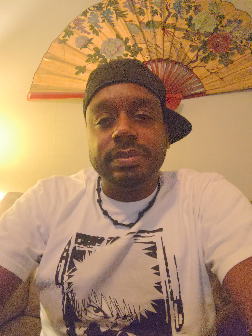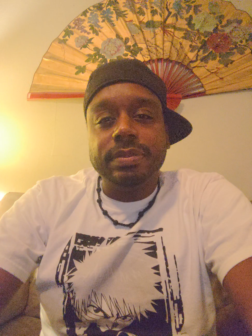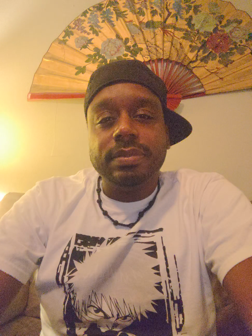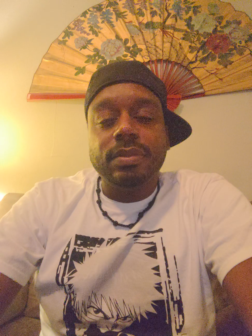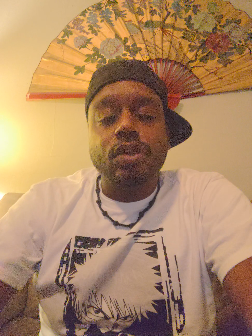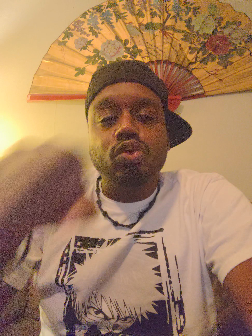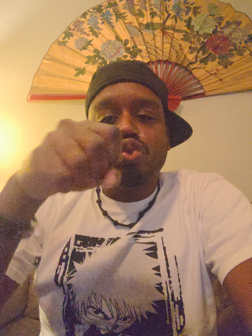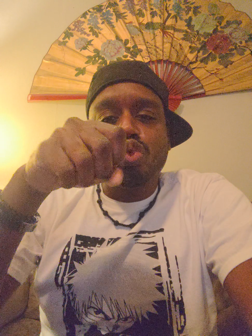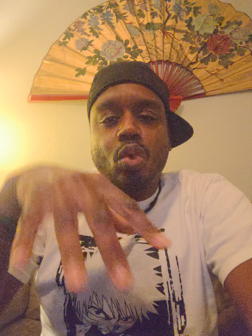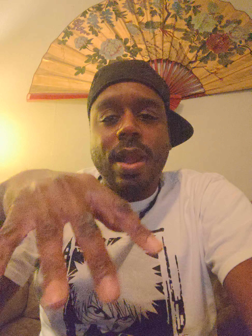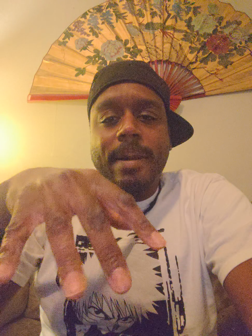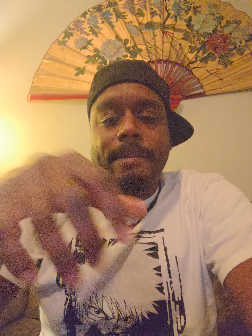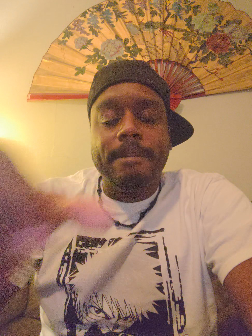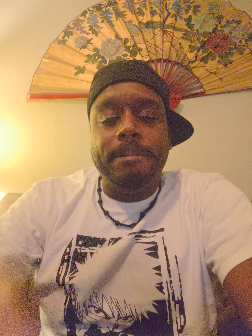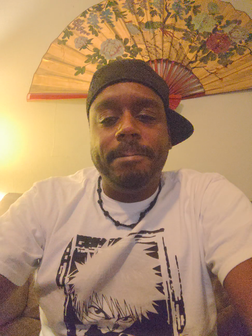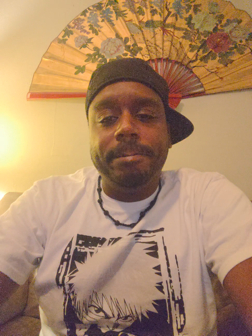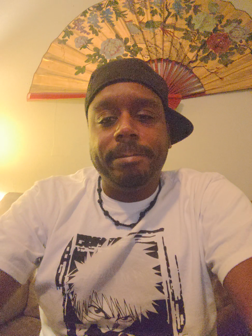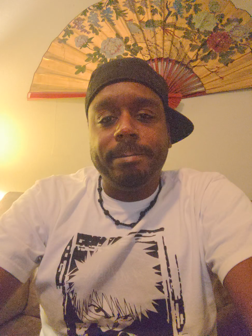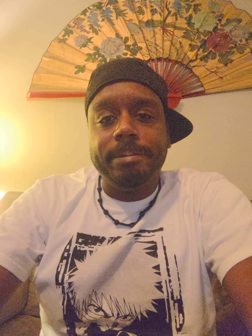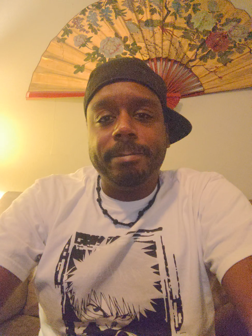drop